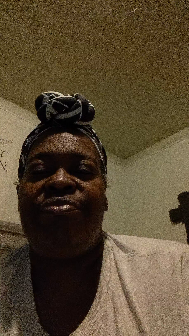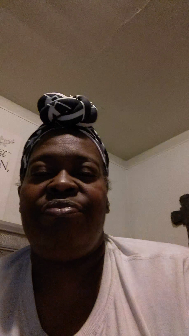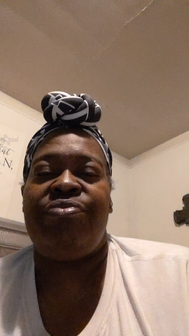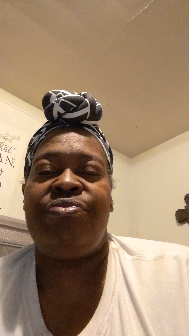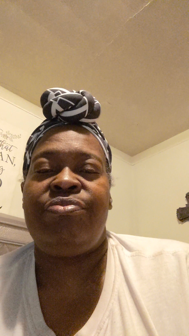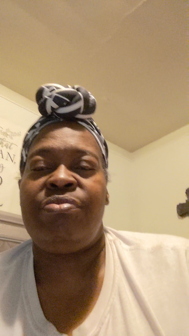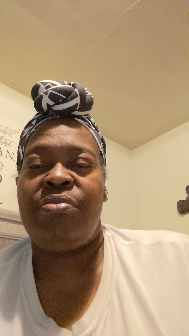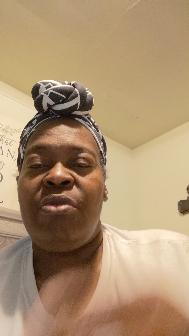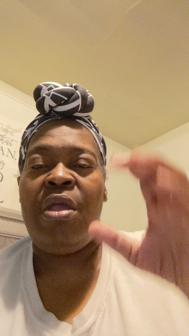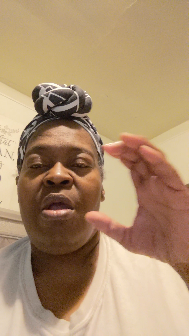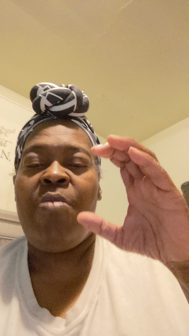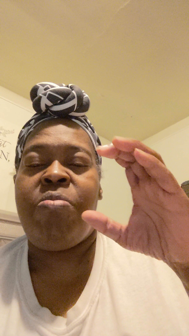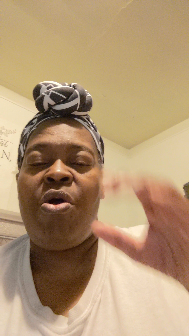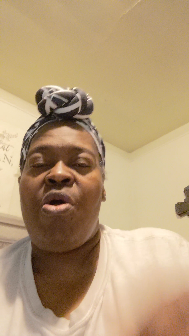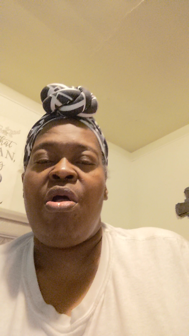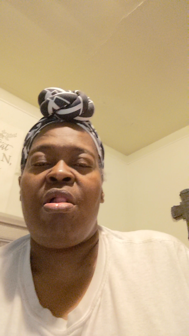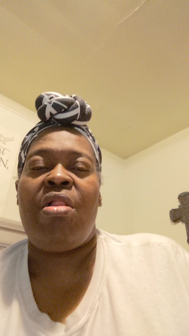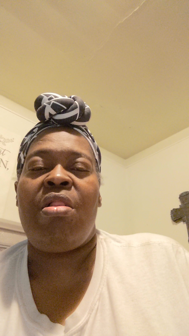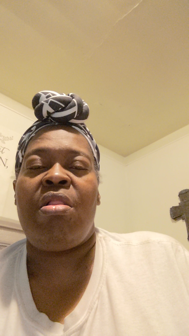ball